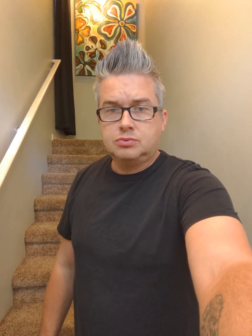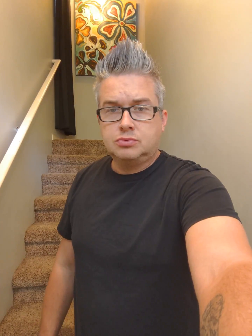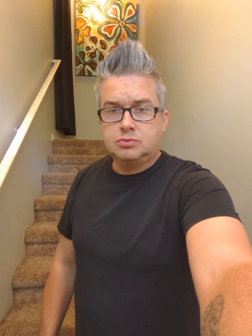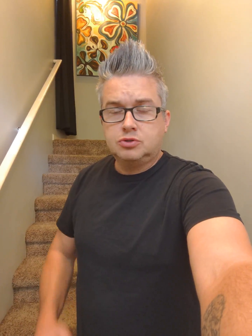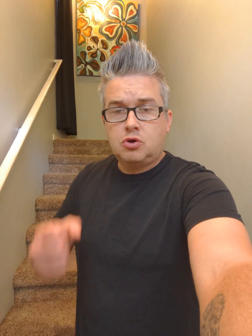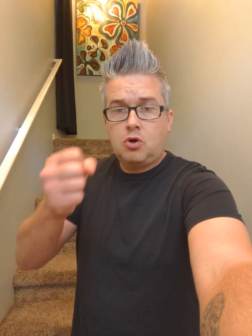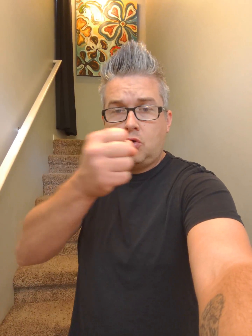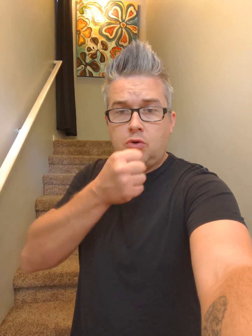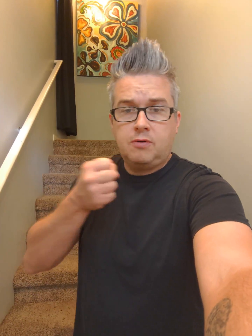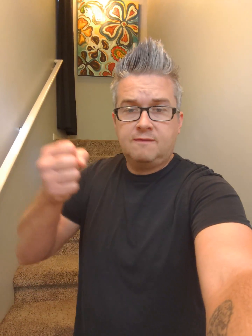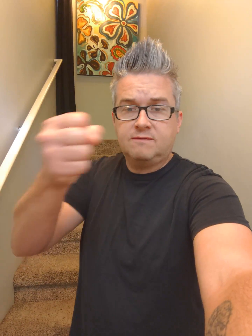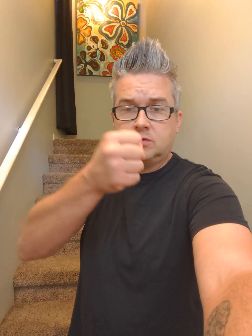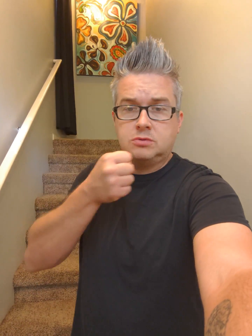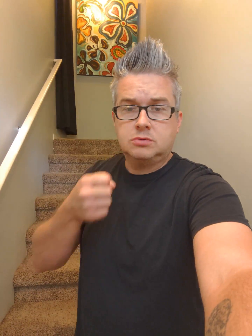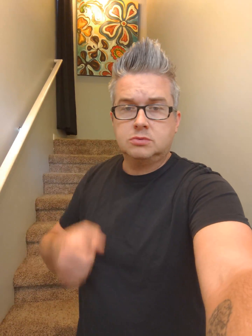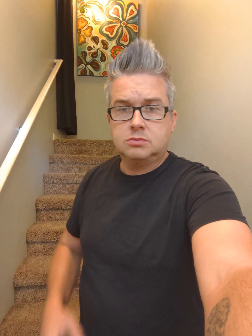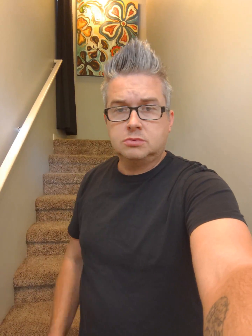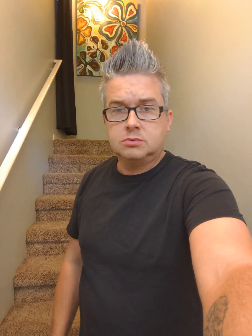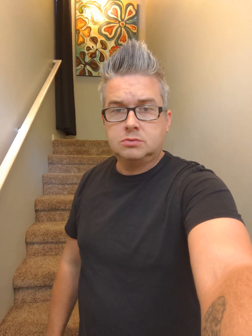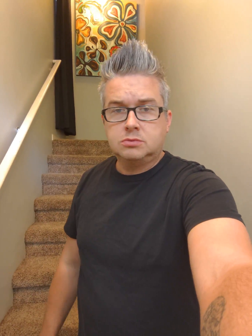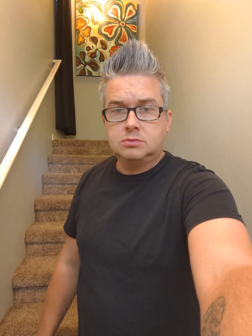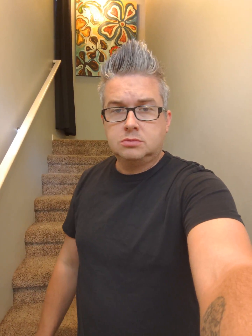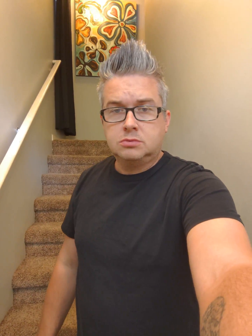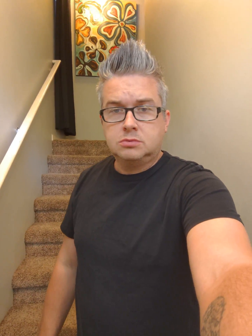coffee